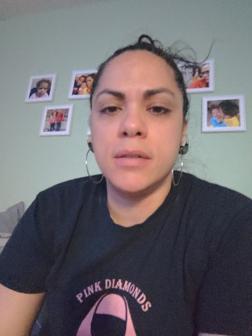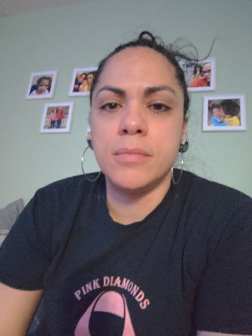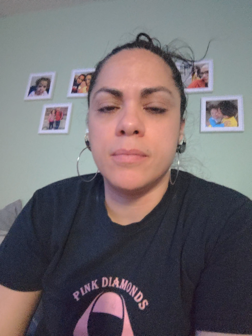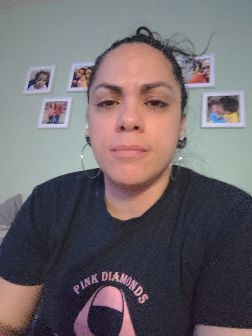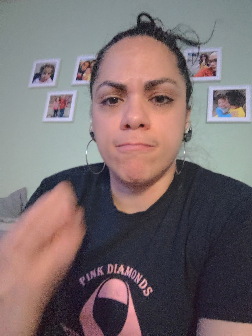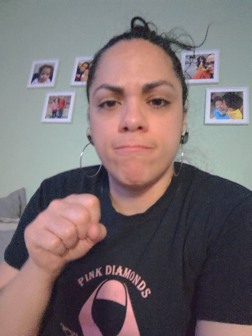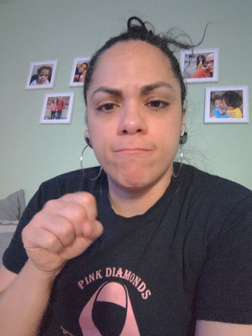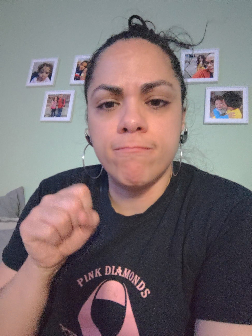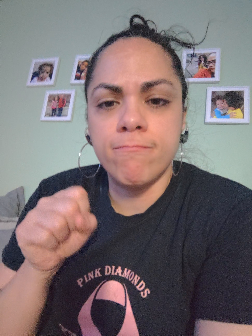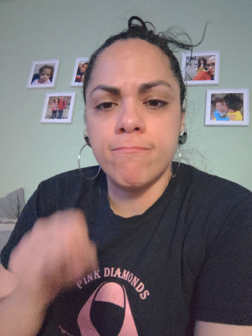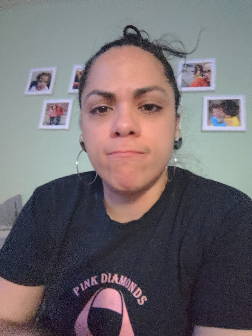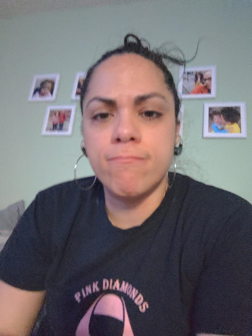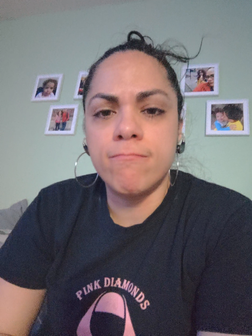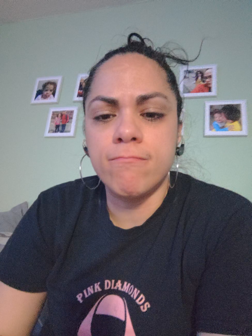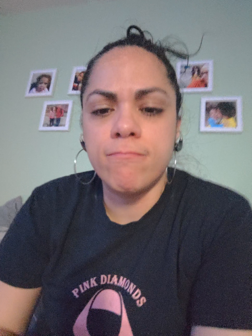yes